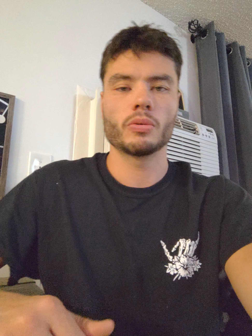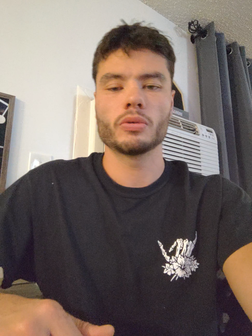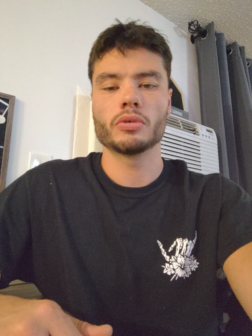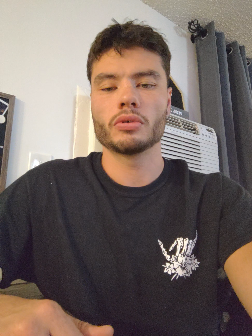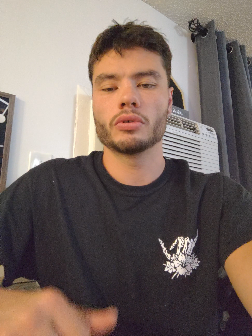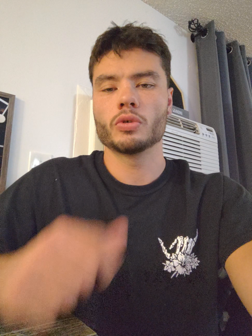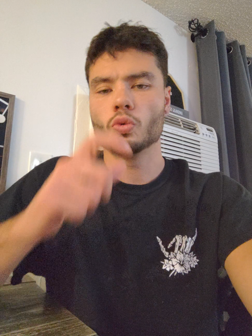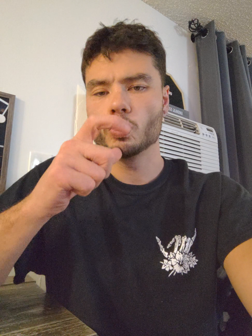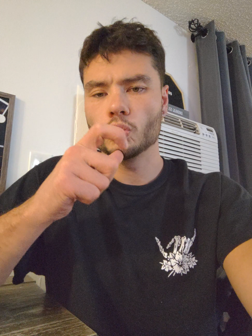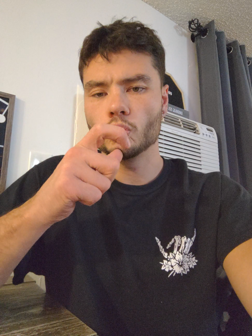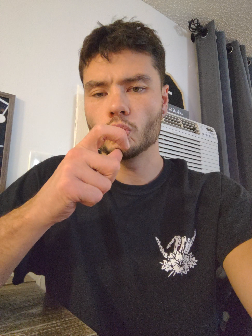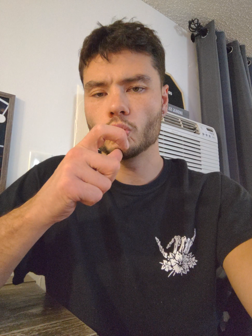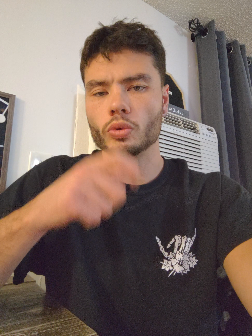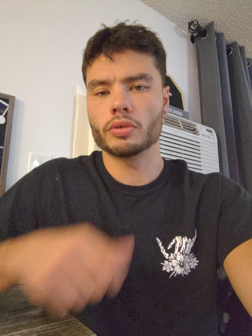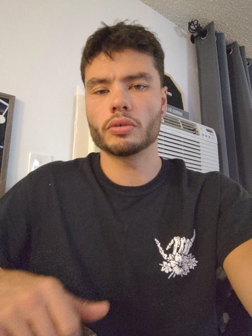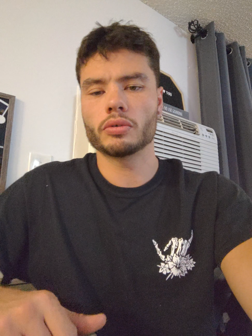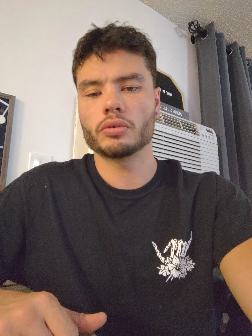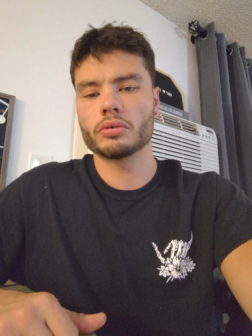who